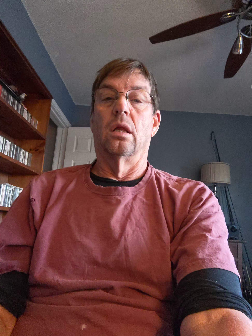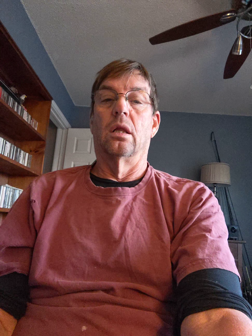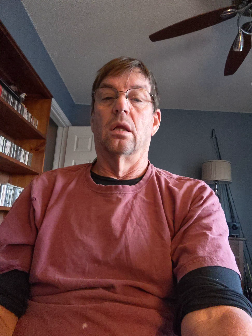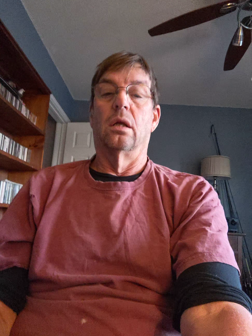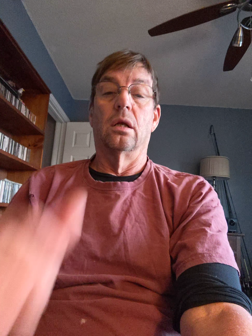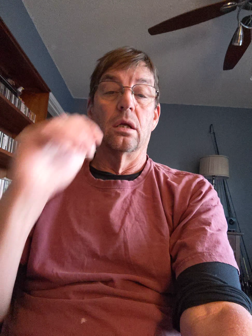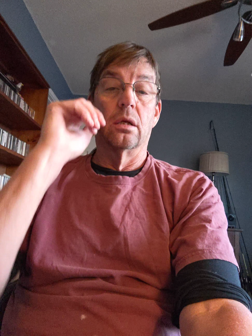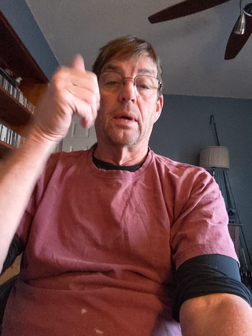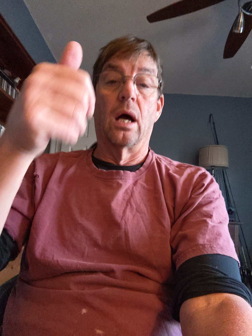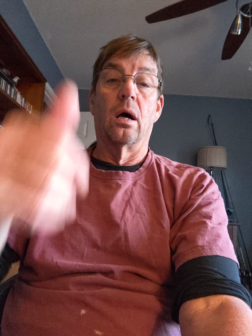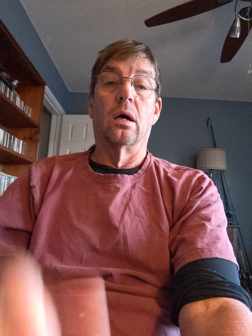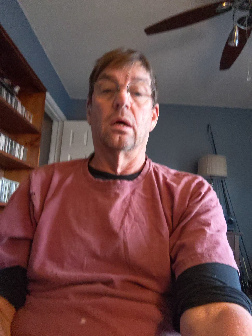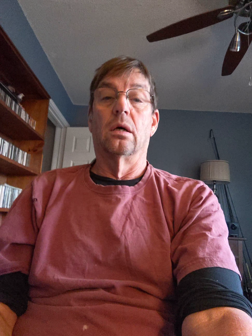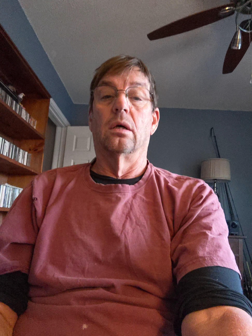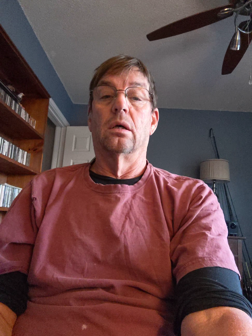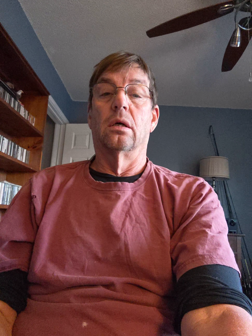tomorrow